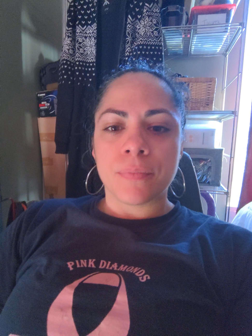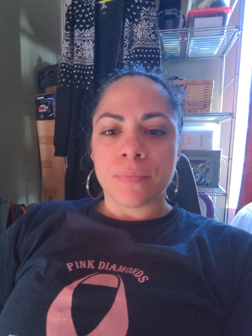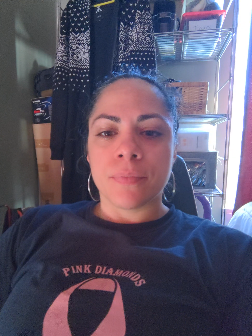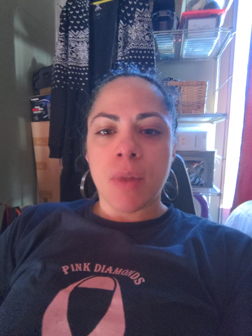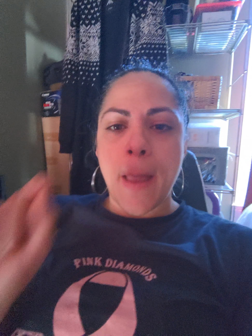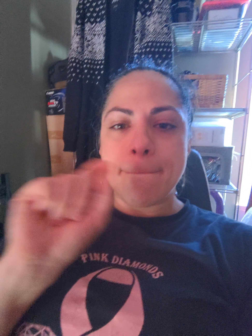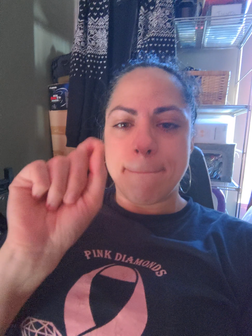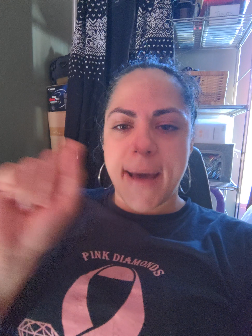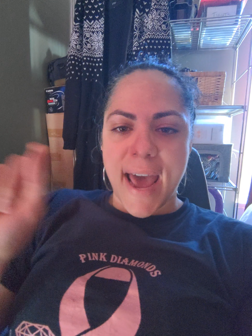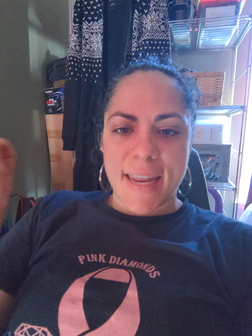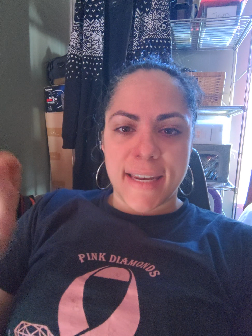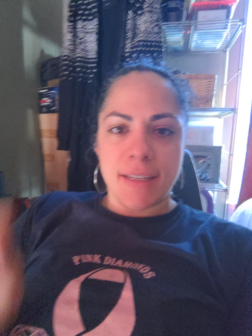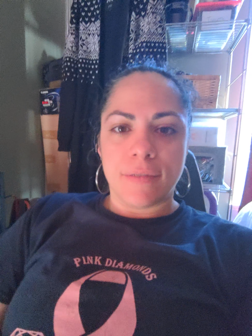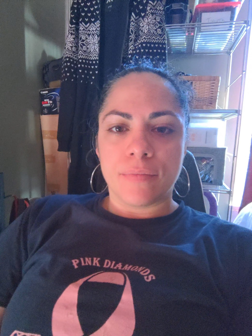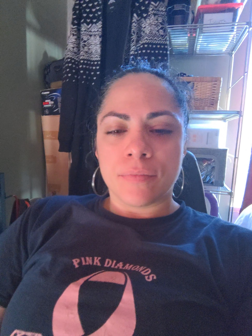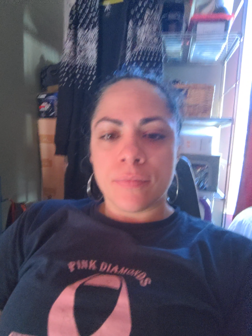pen